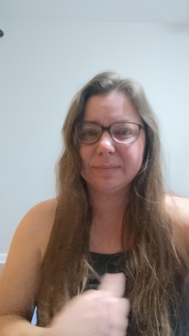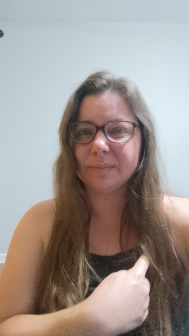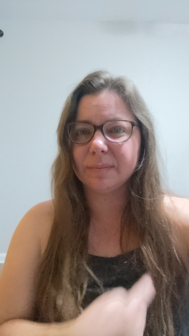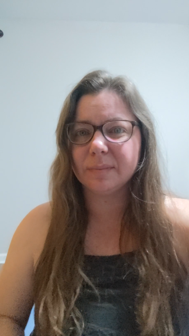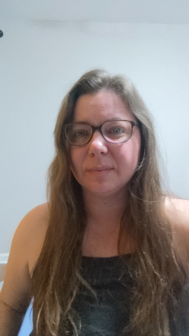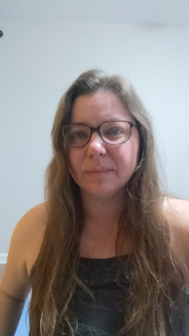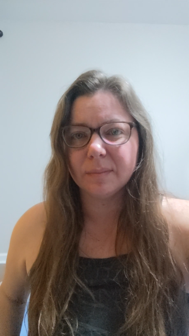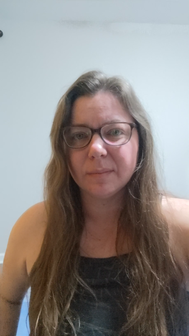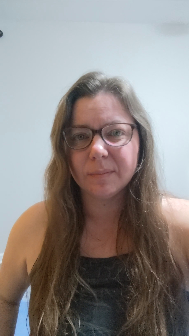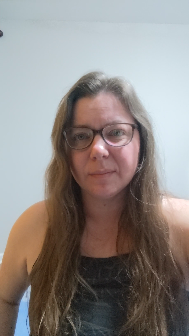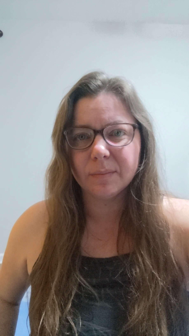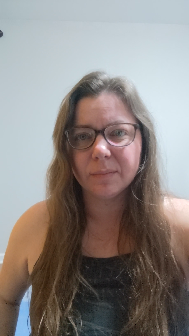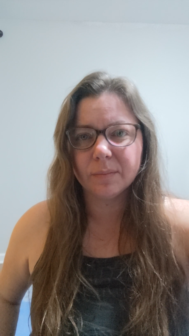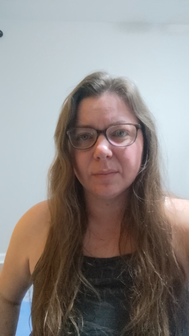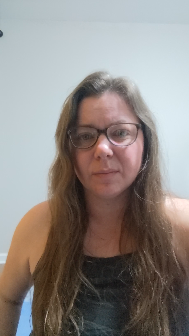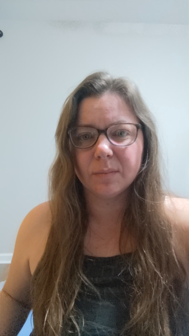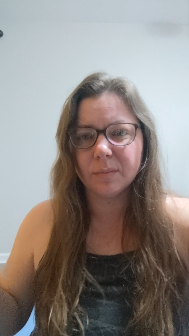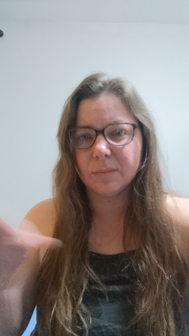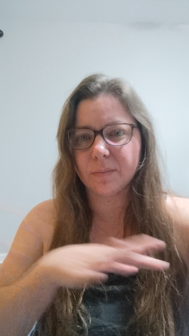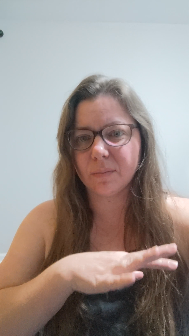full